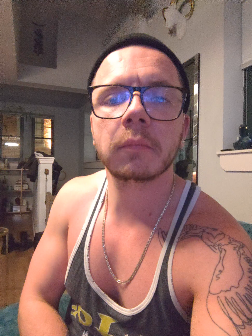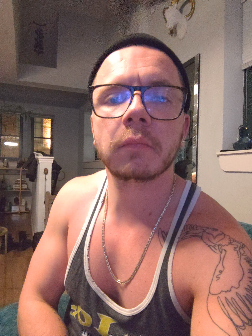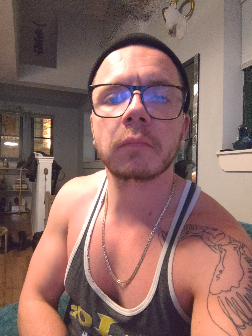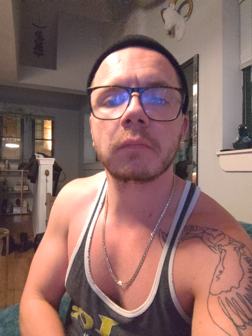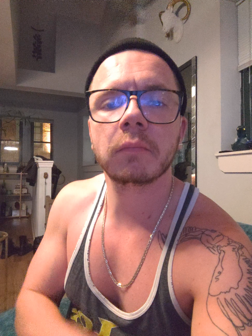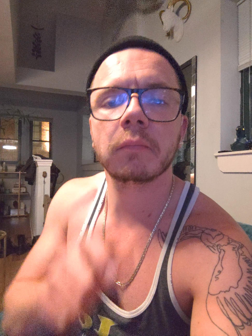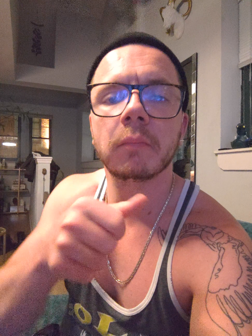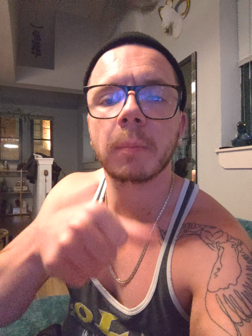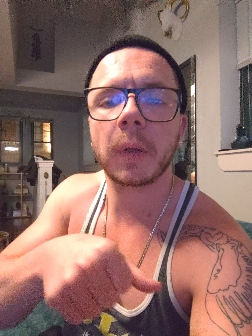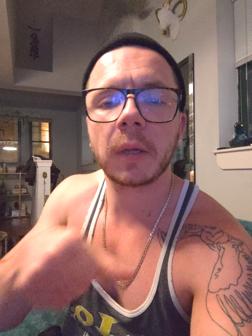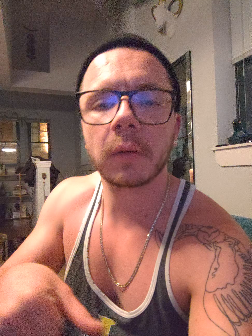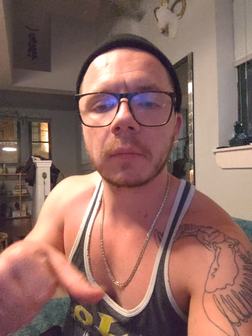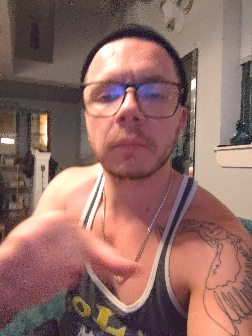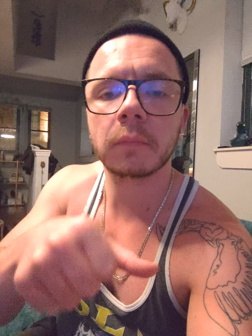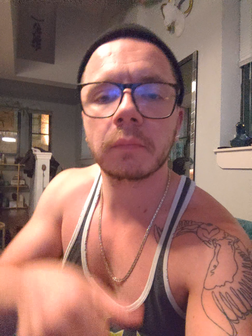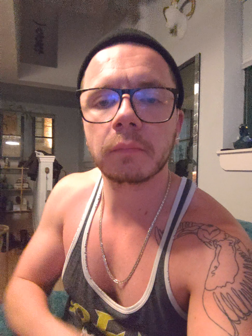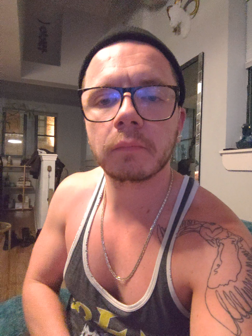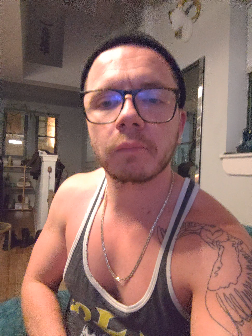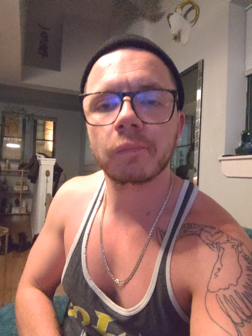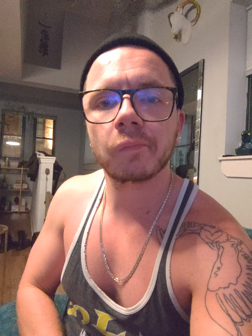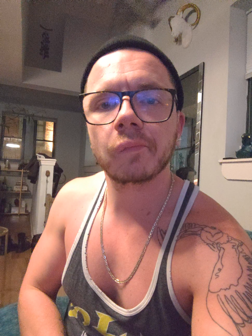puzzle